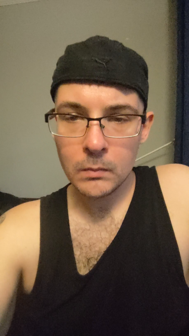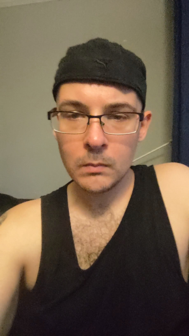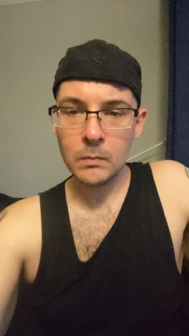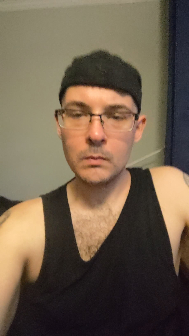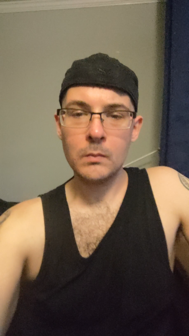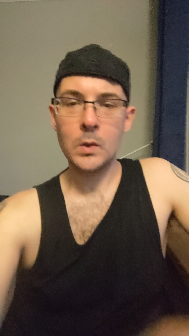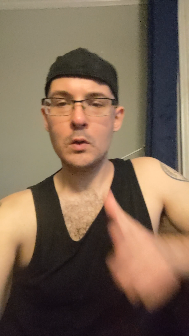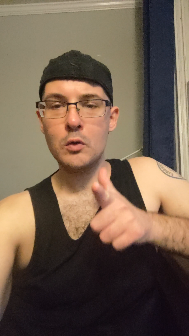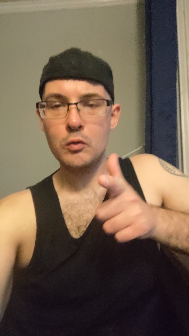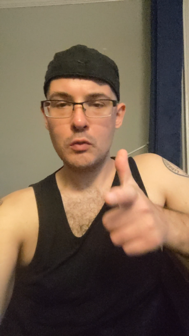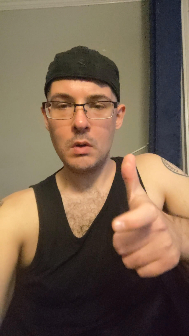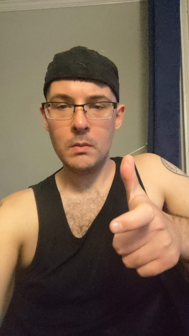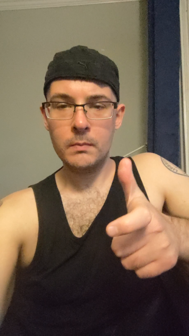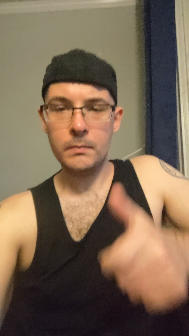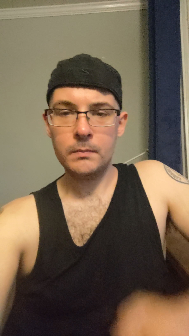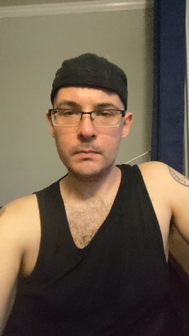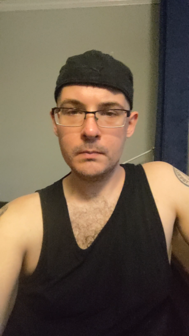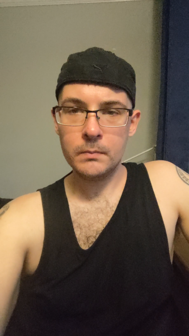run